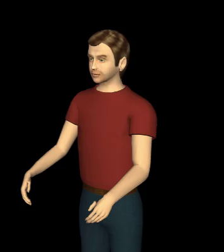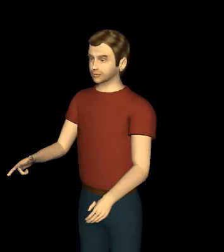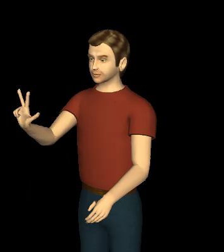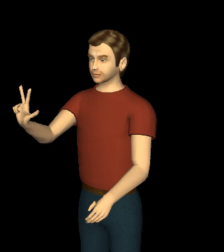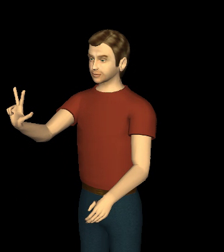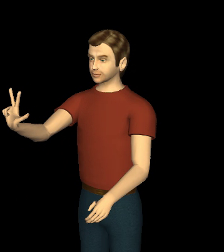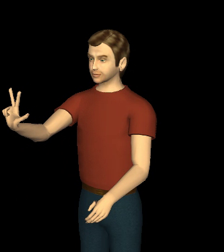3